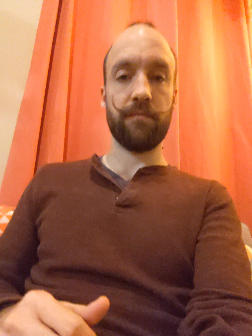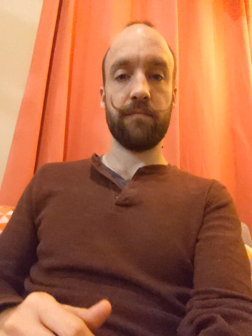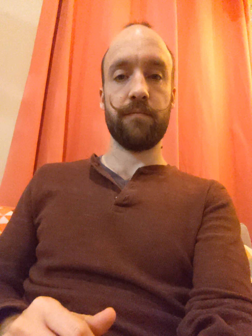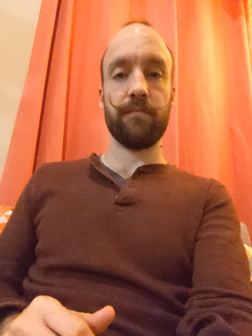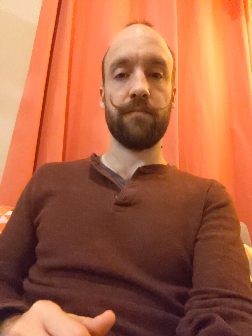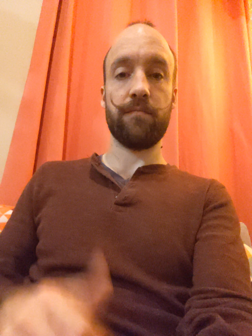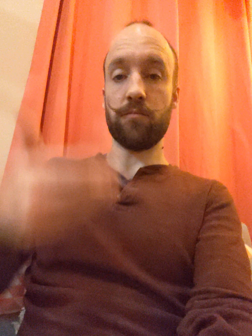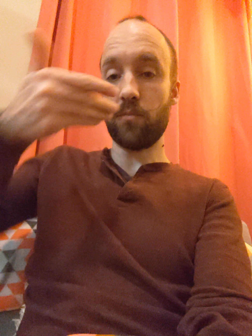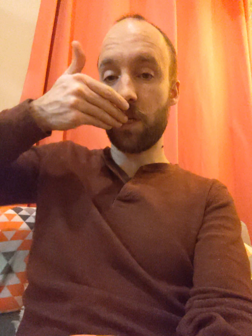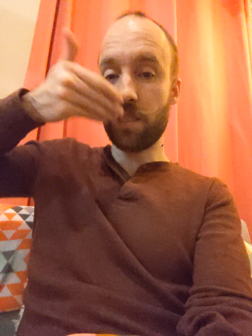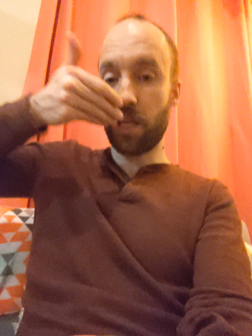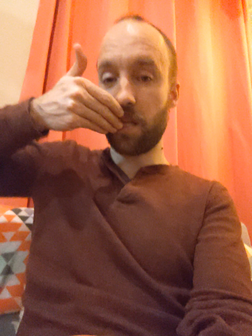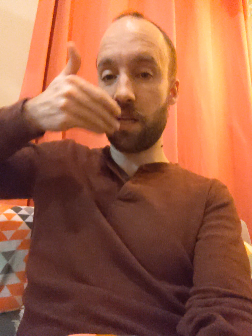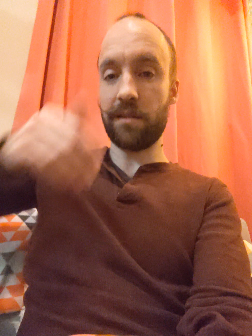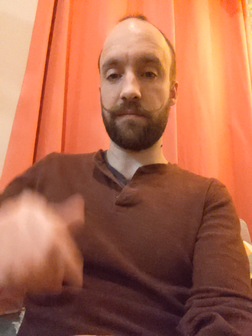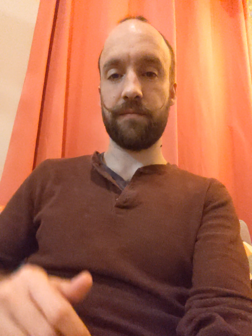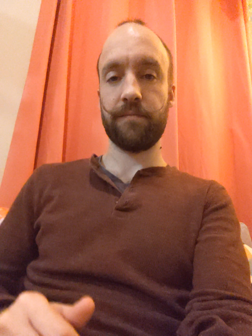pizza